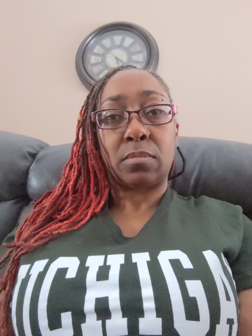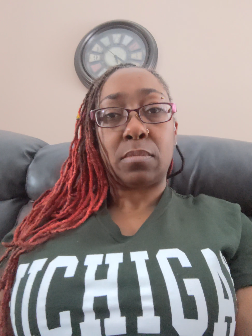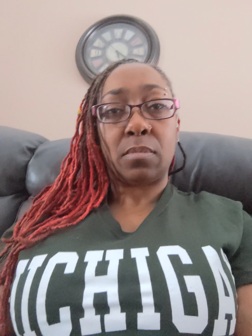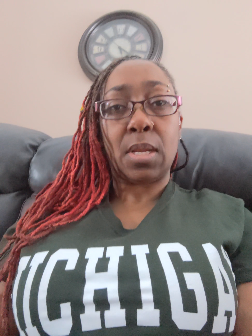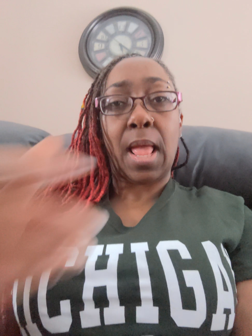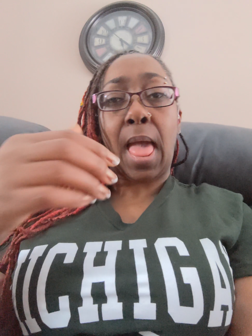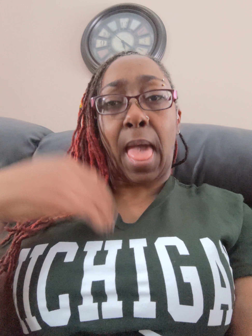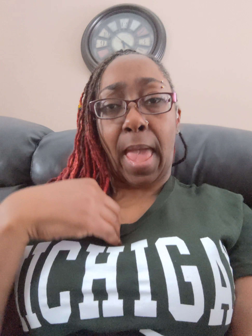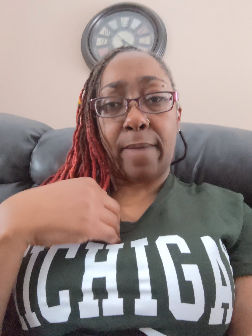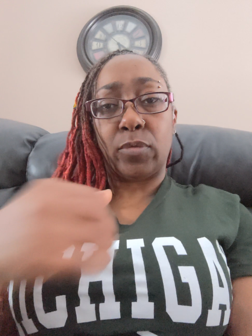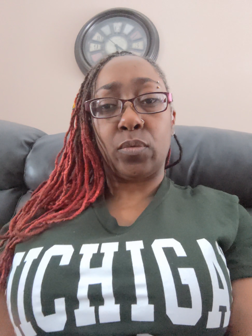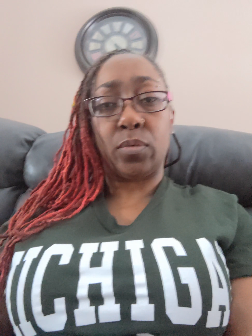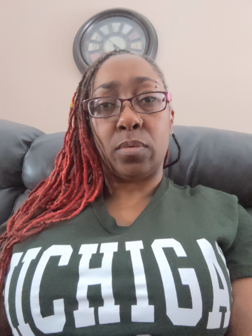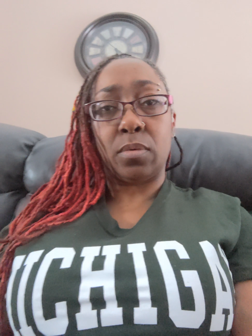have to